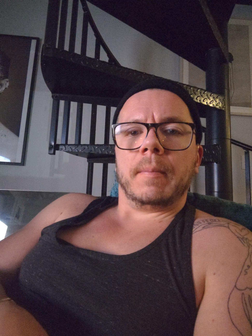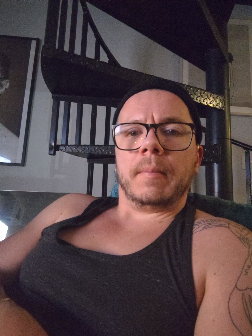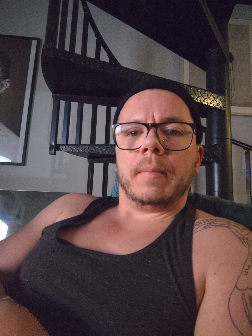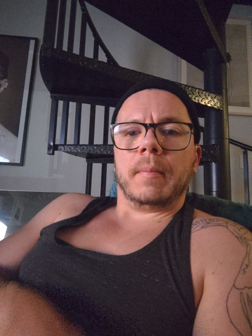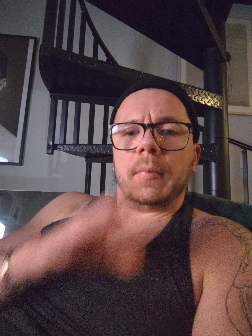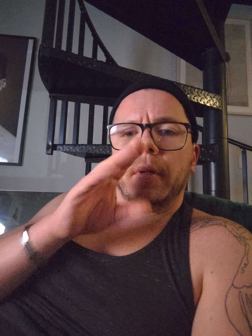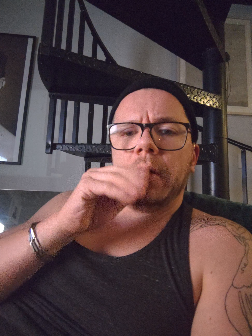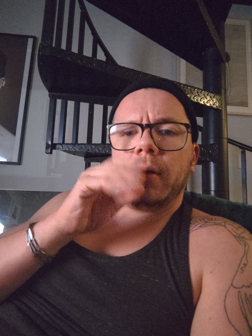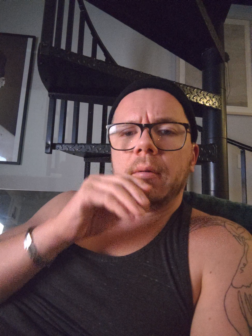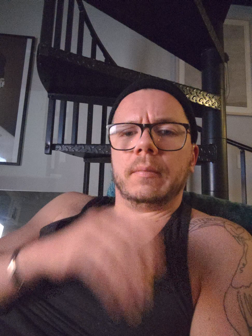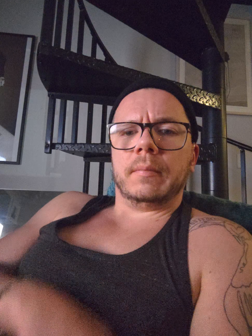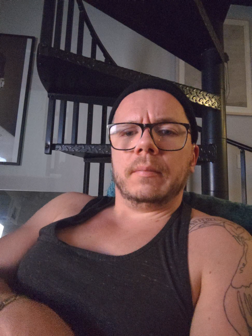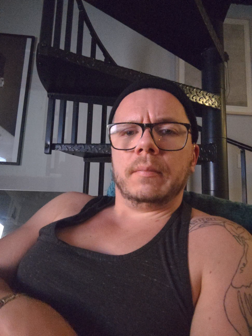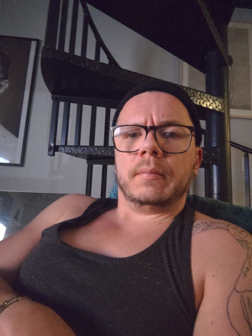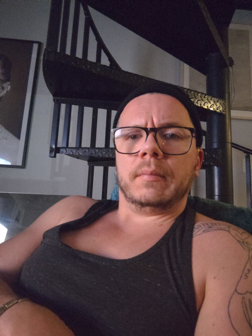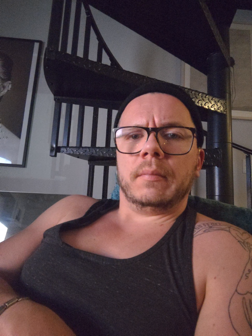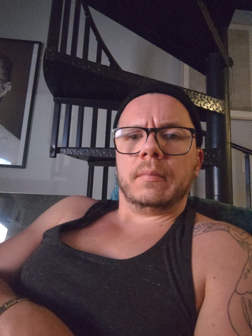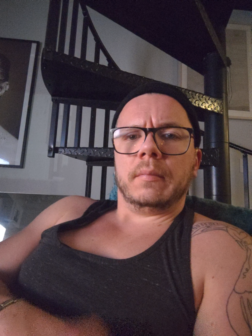duck